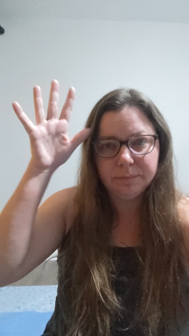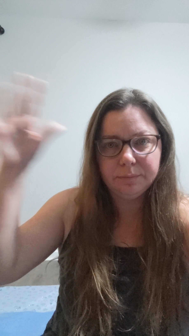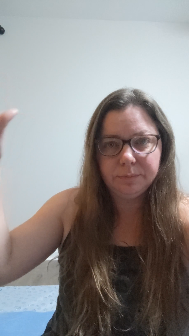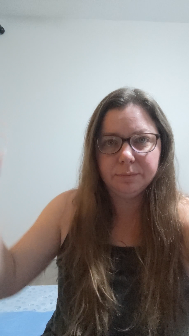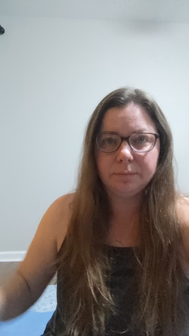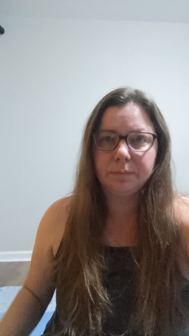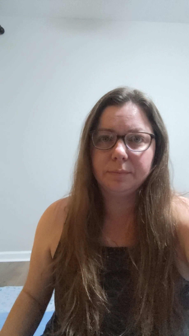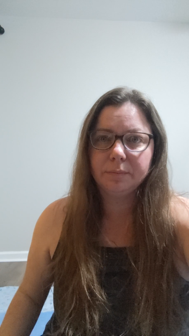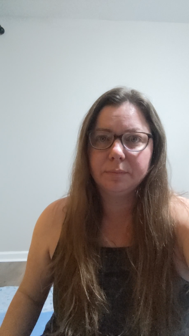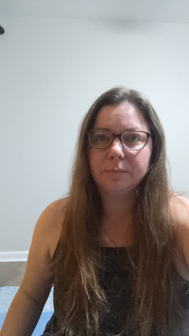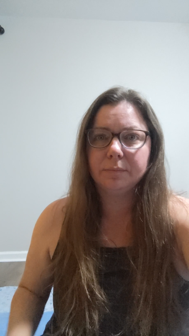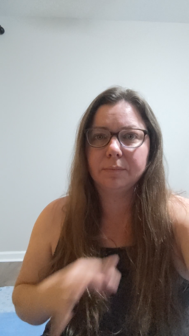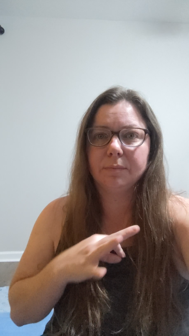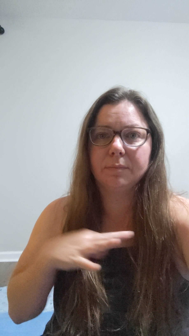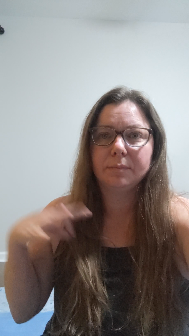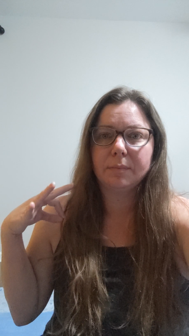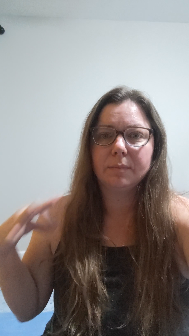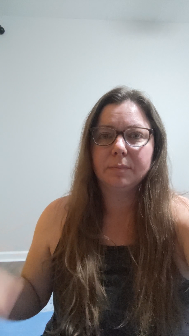necklace